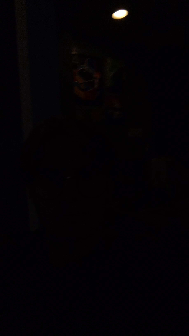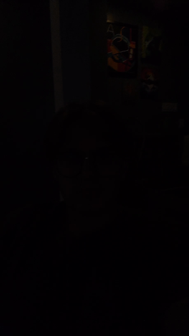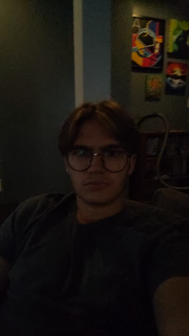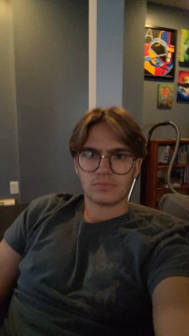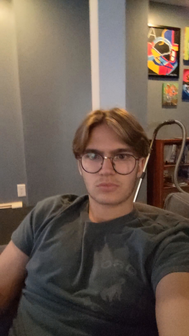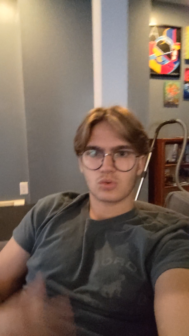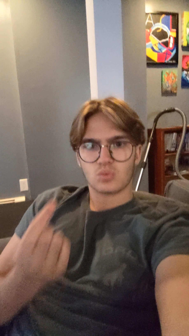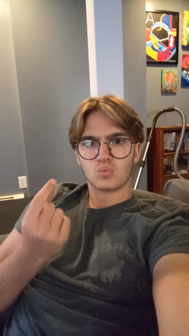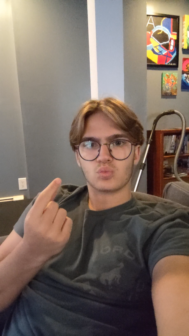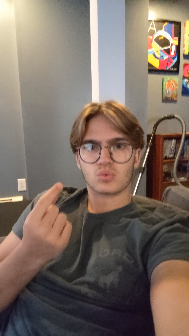do